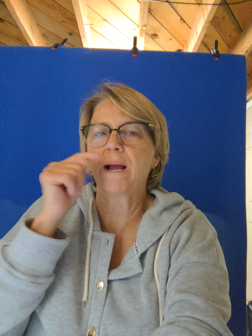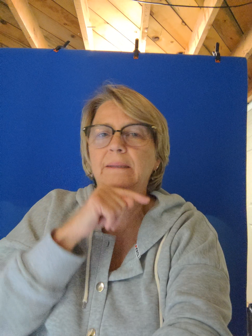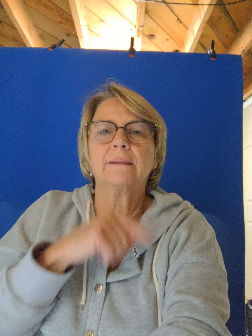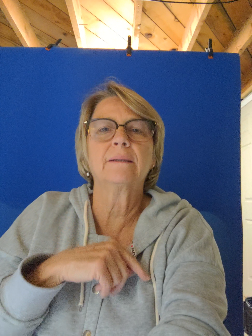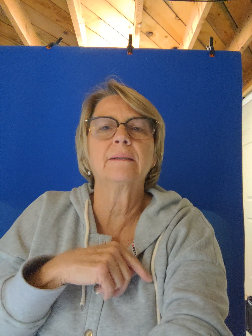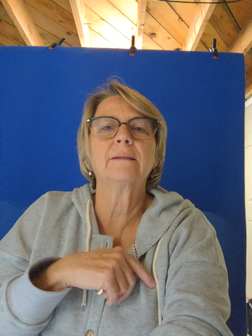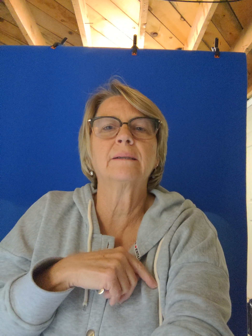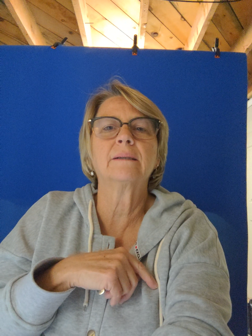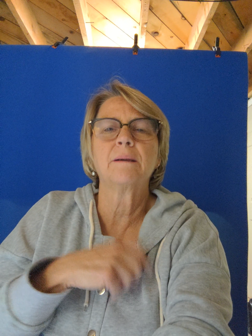toothbrush